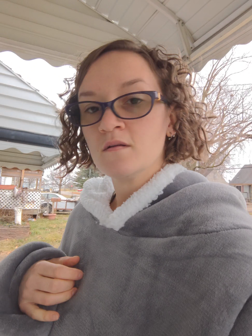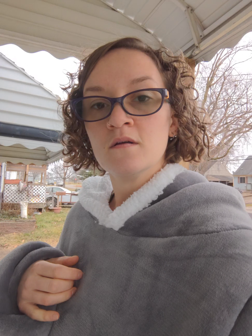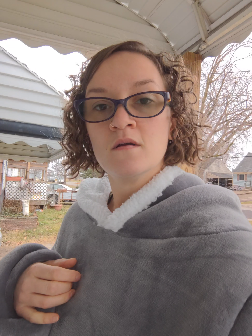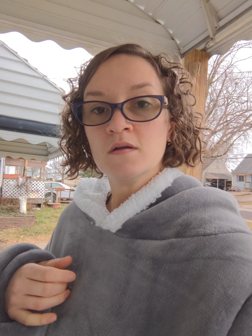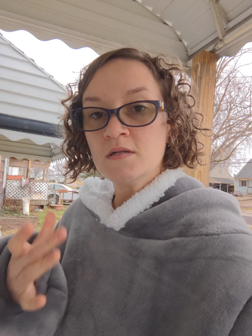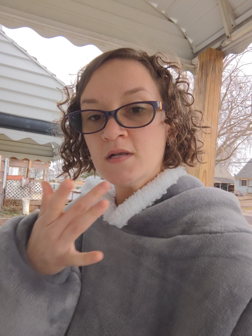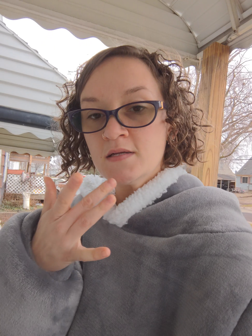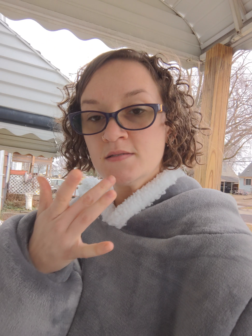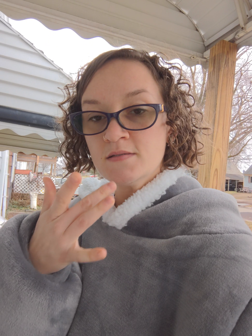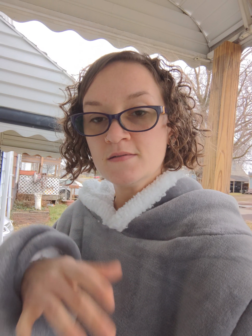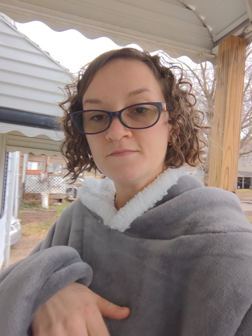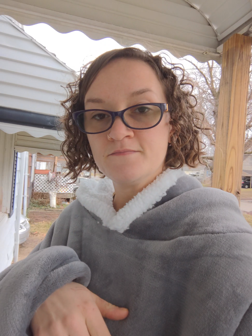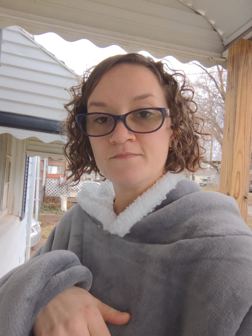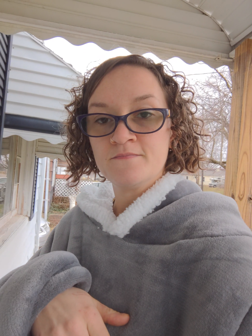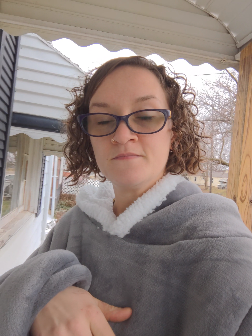taste